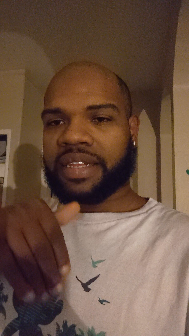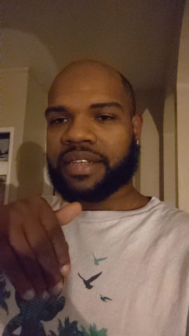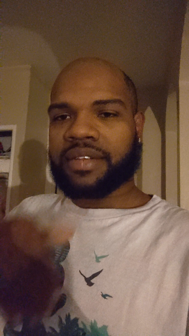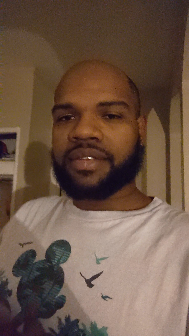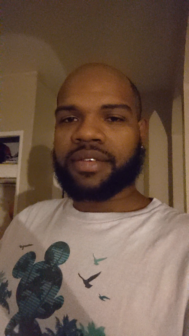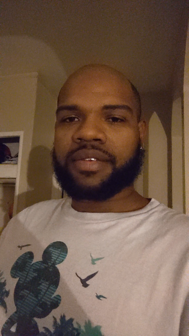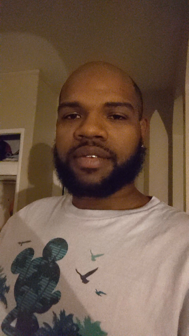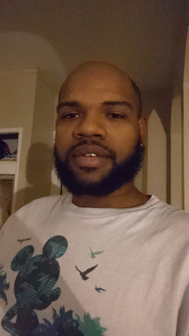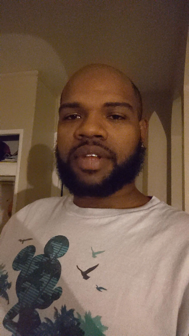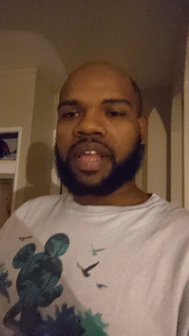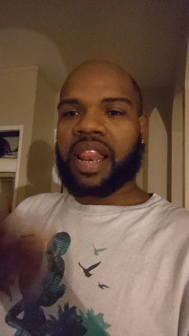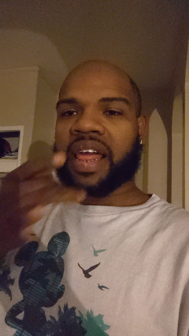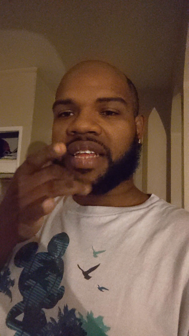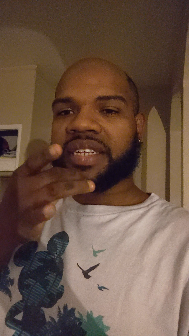light bulb